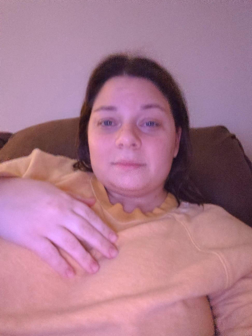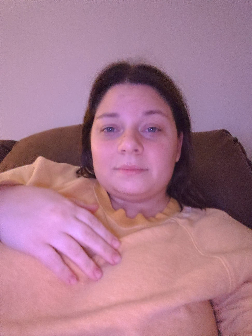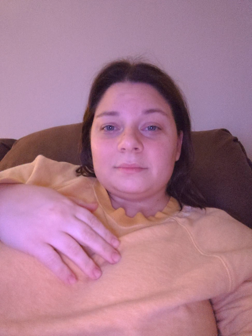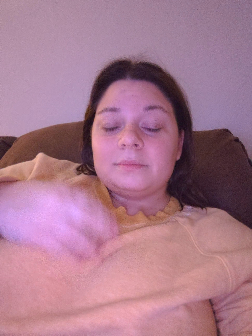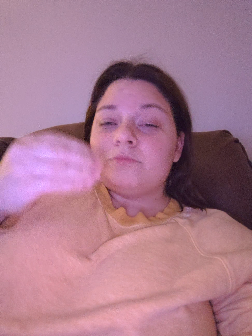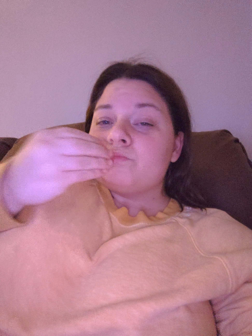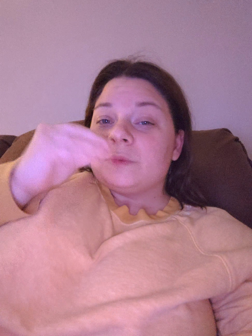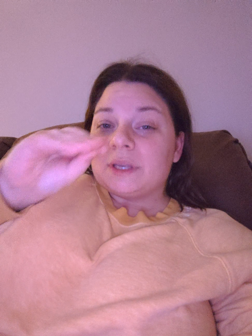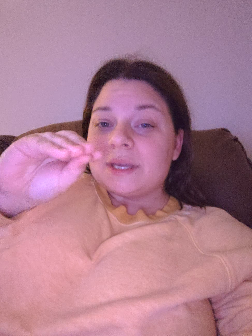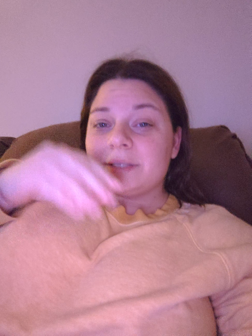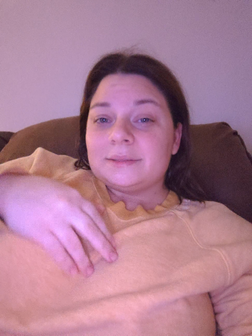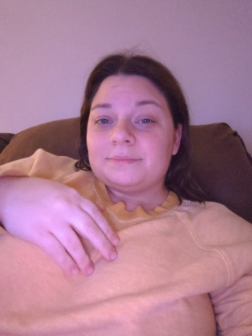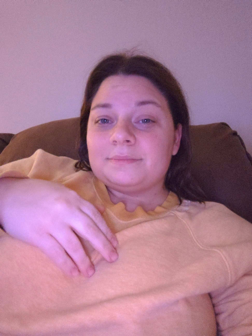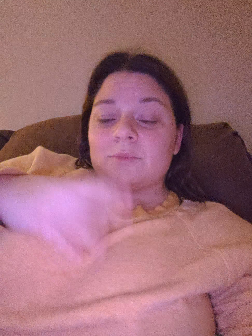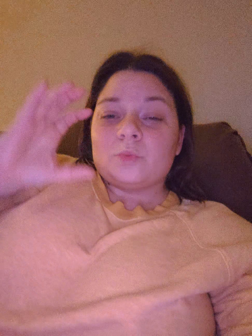kiss